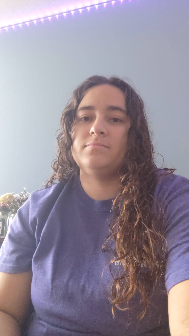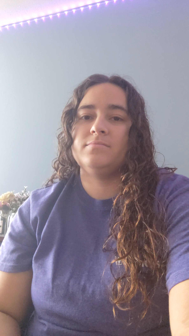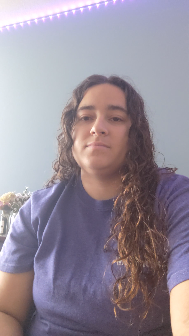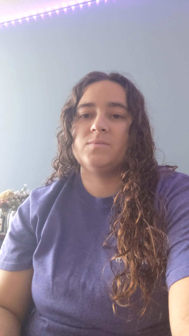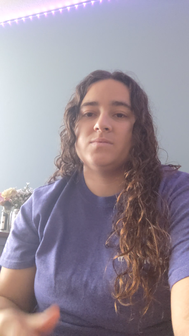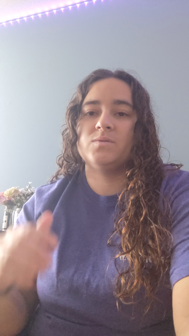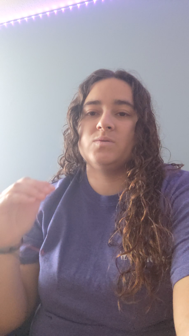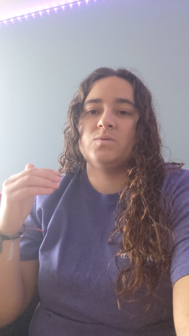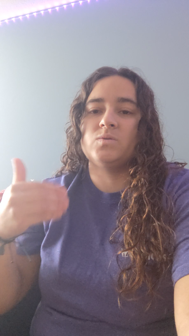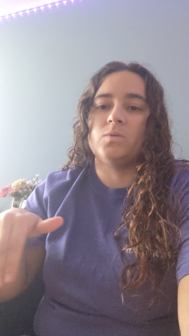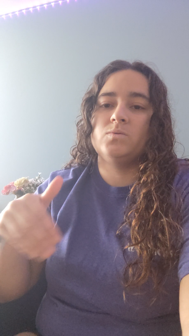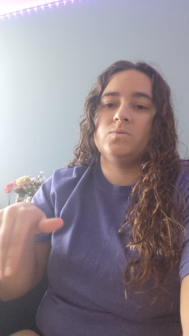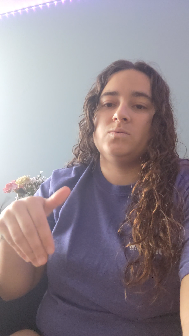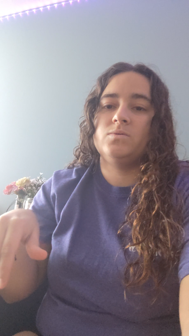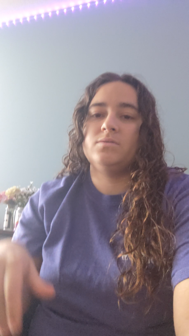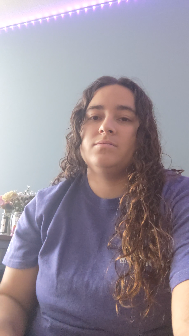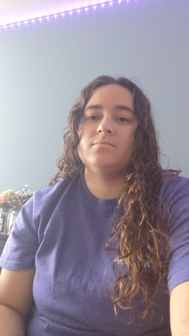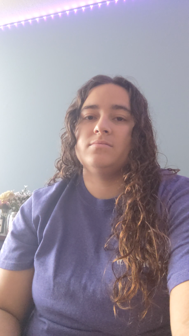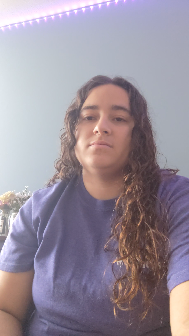shorts